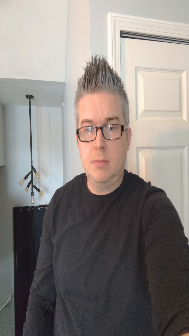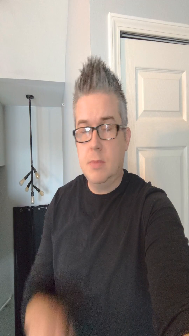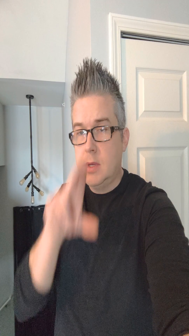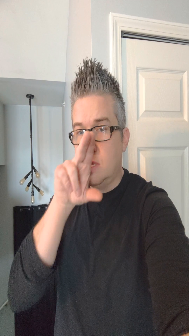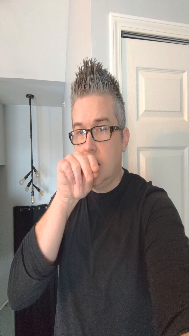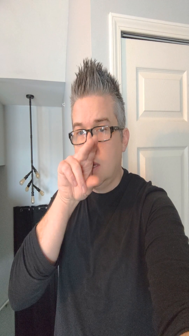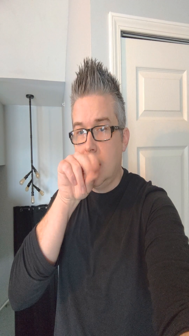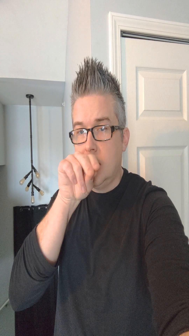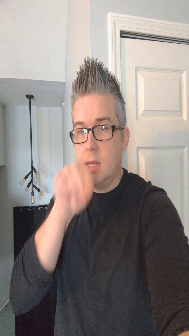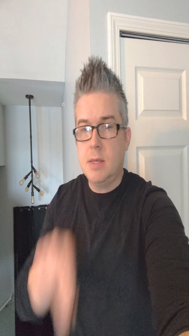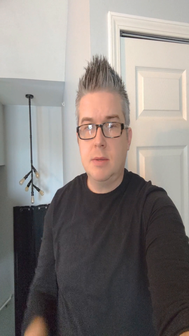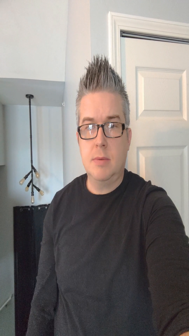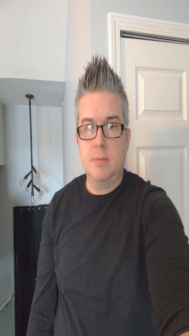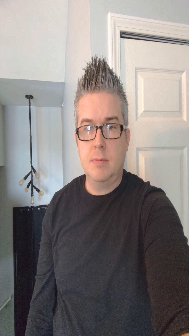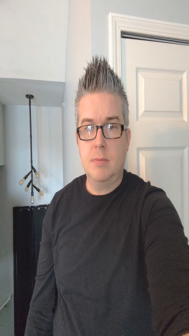duck